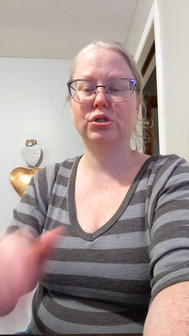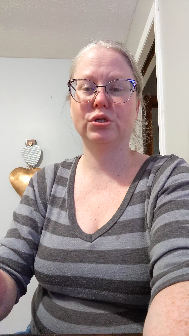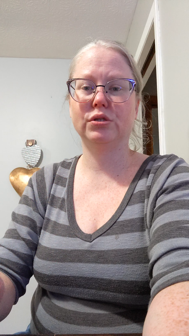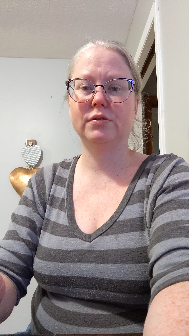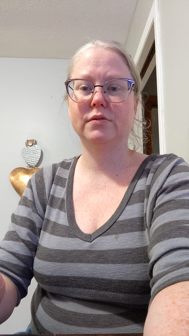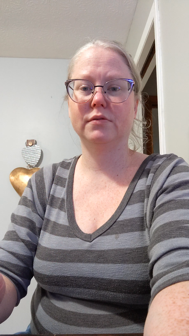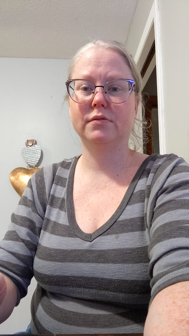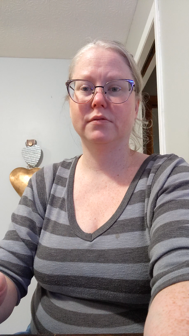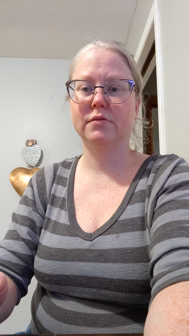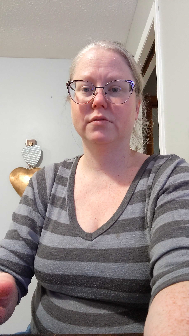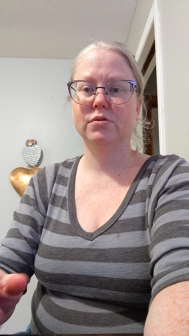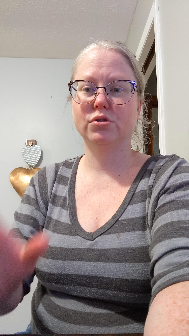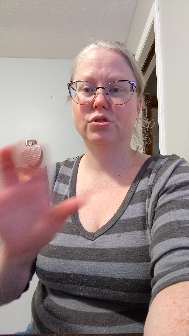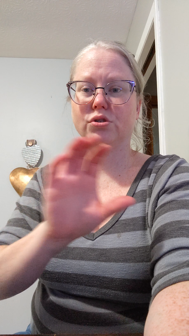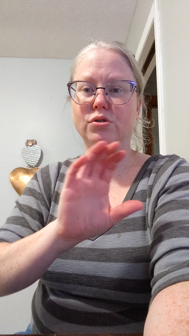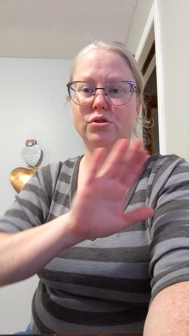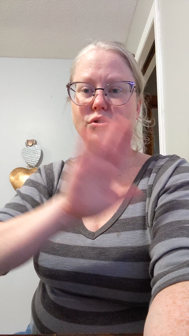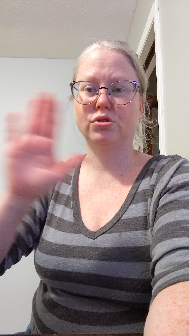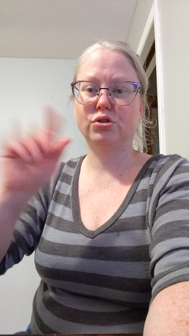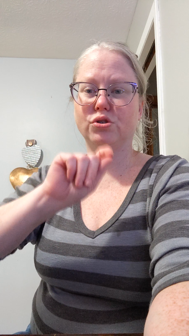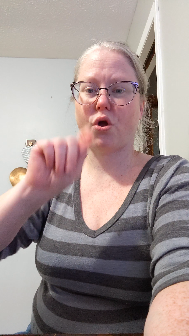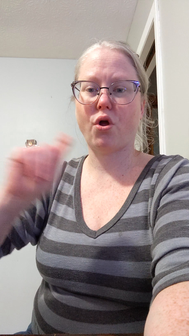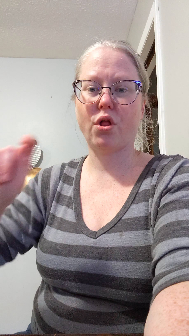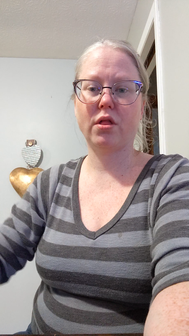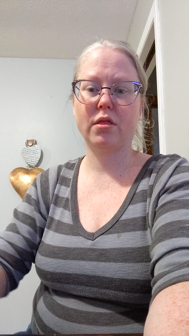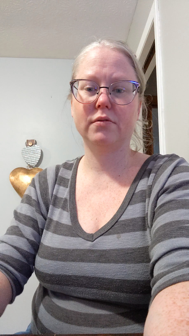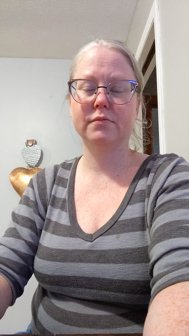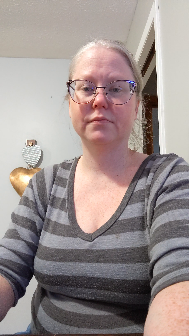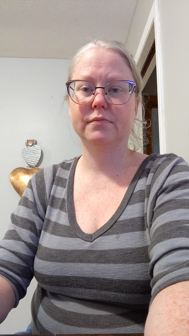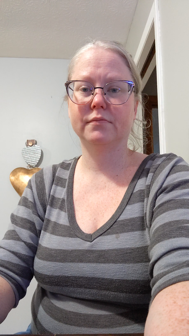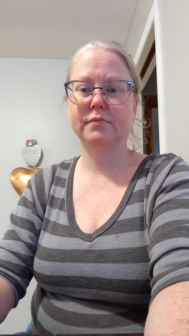chalk